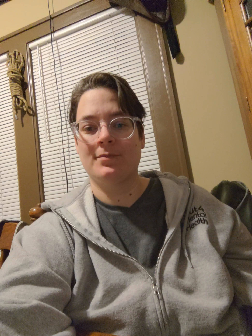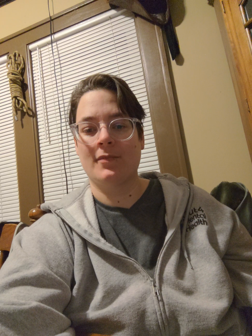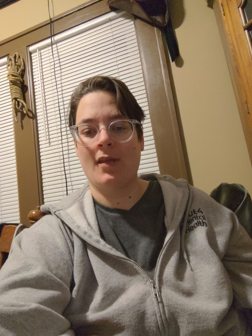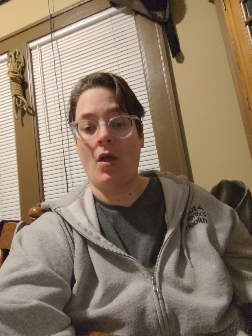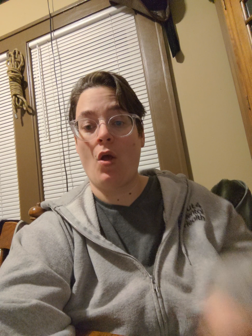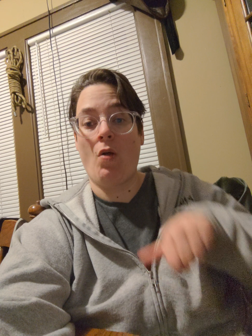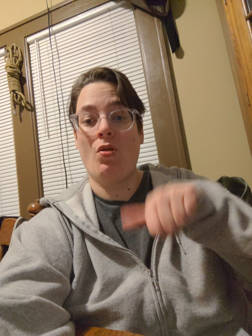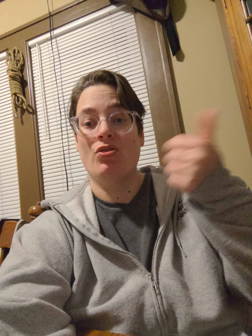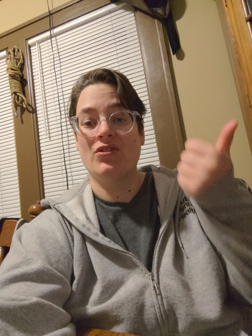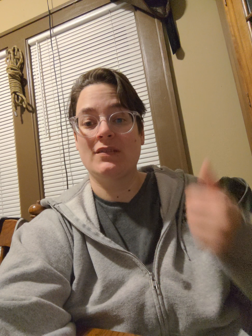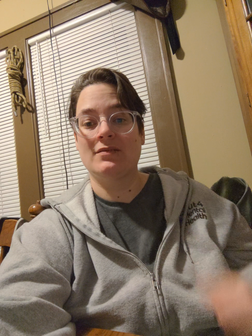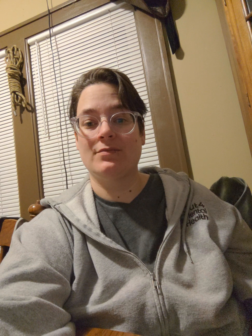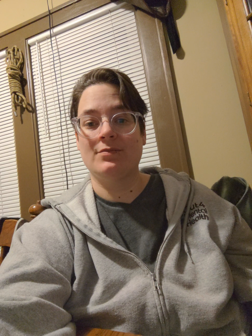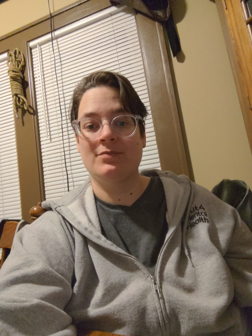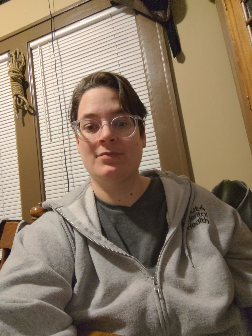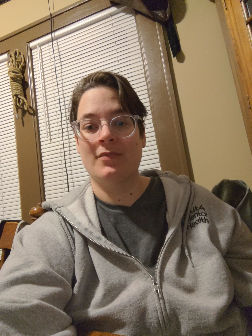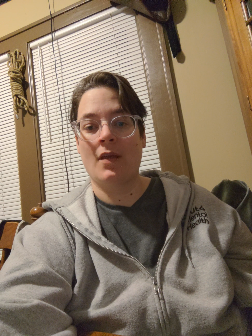another